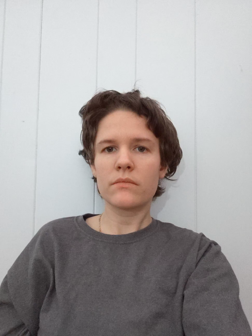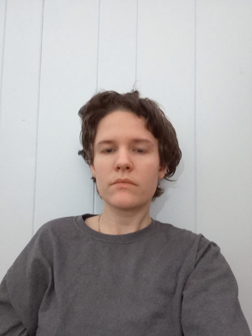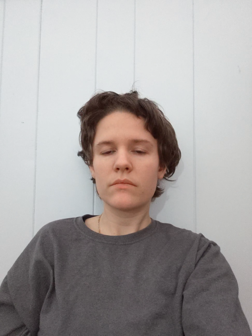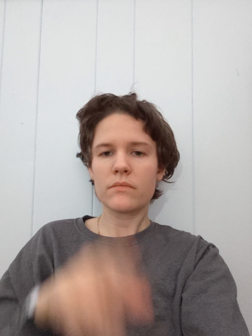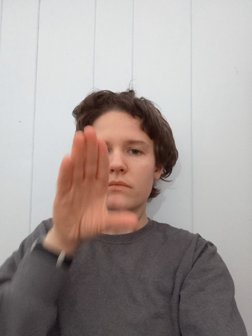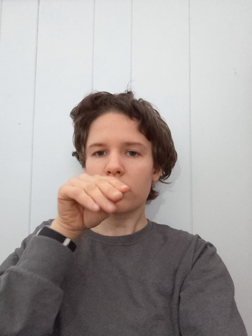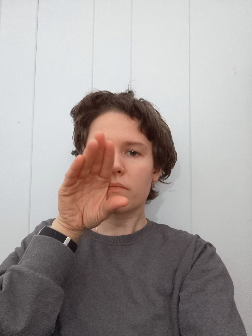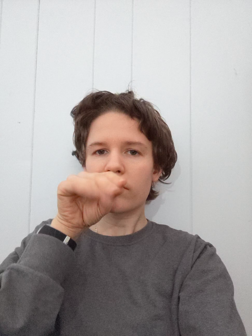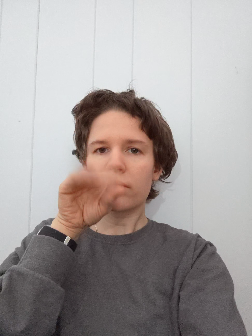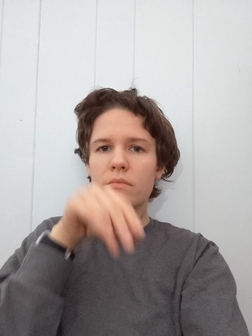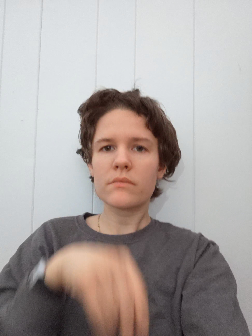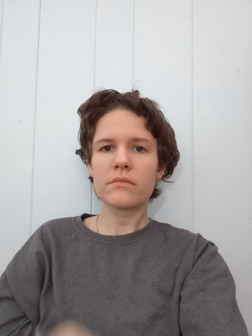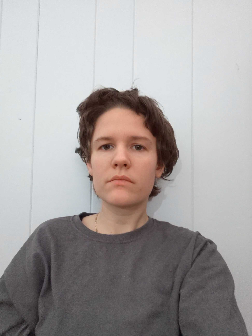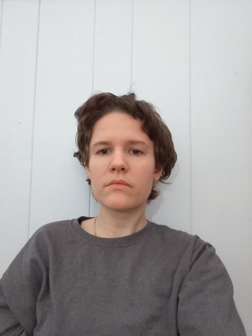goose